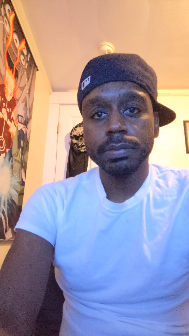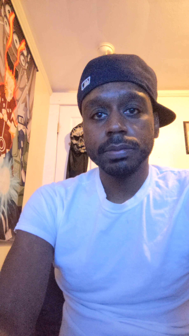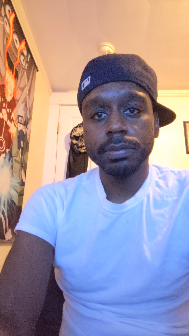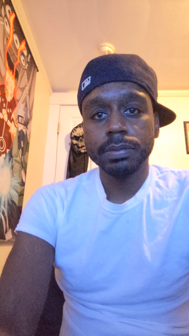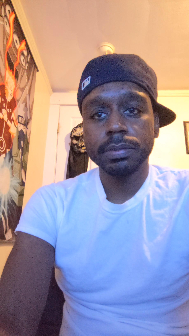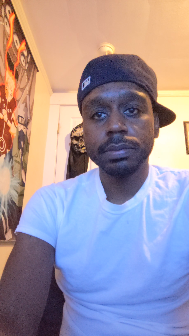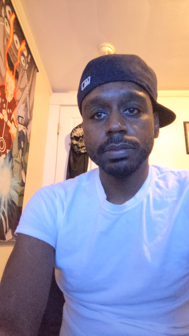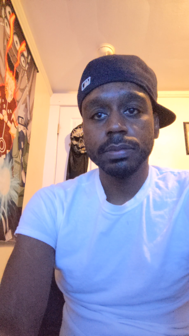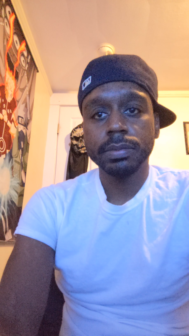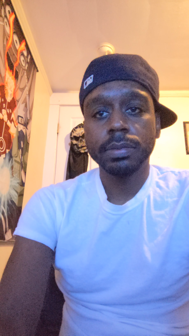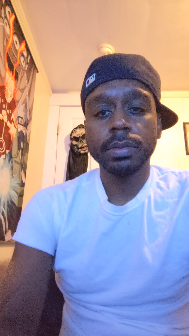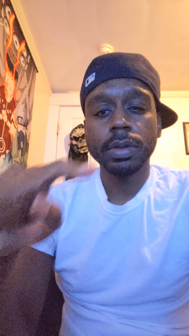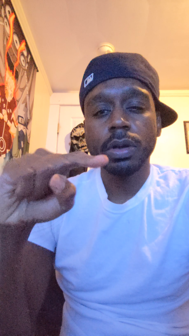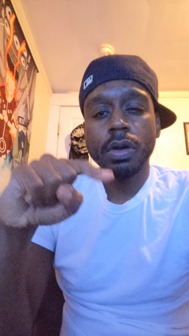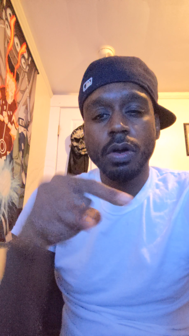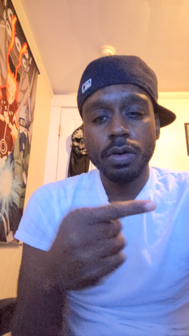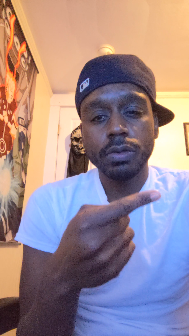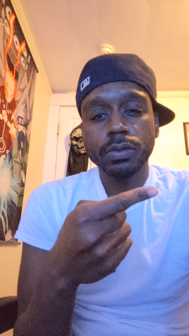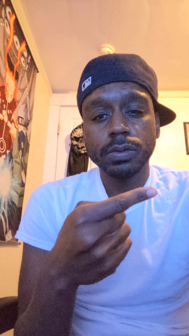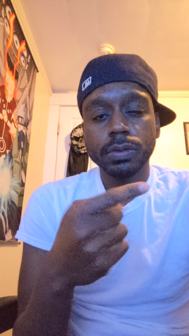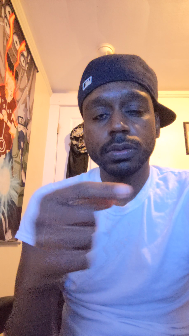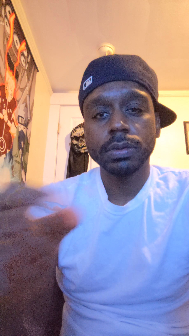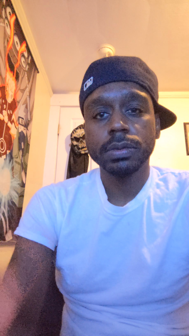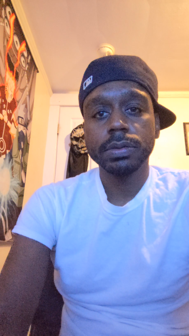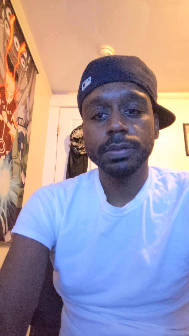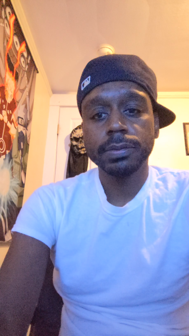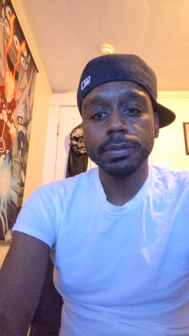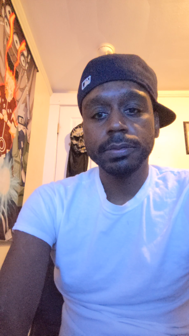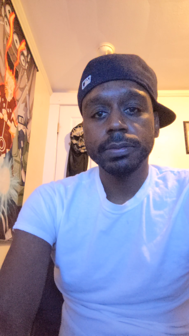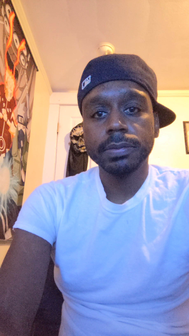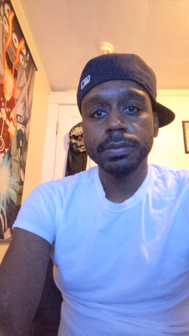hurt